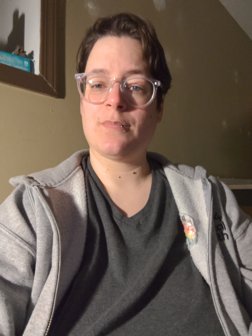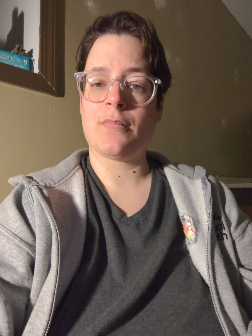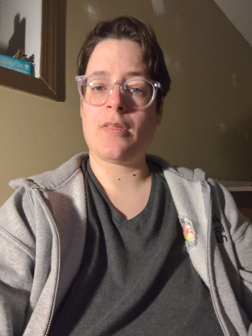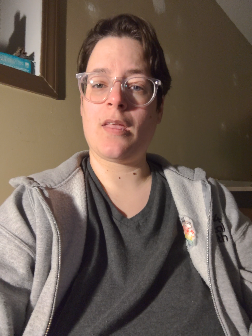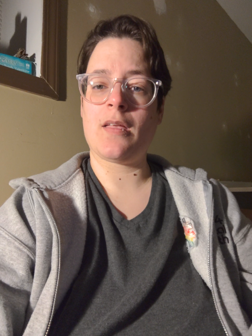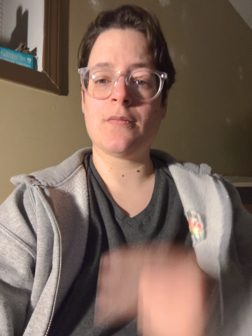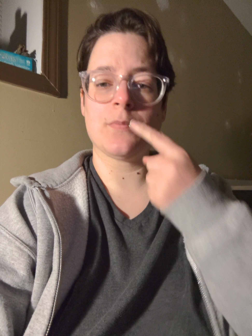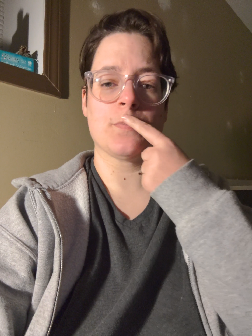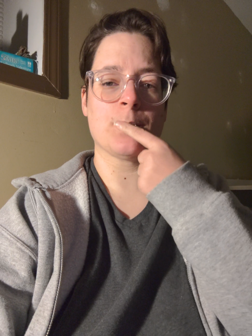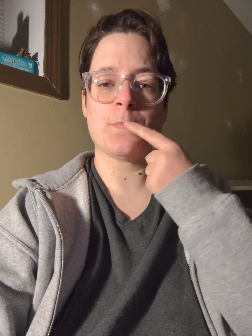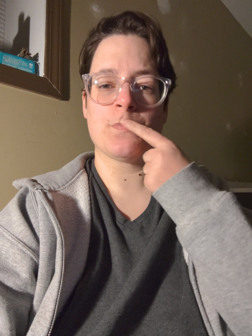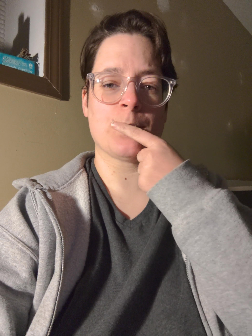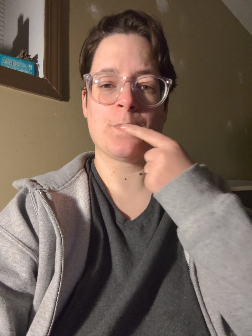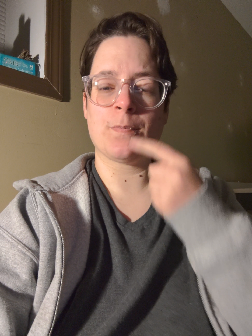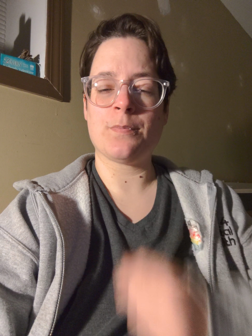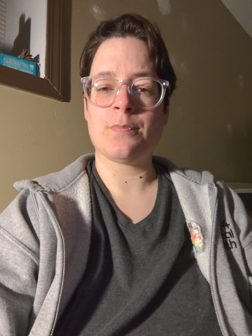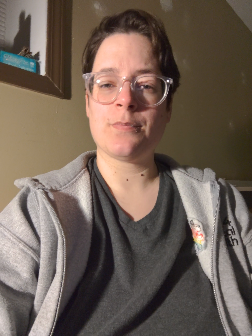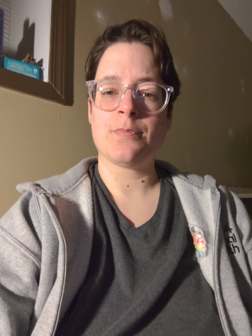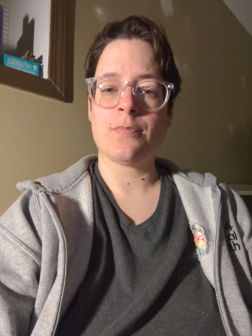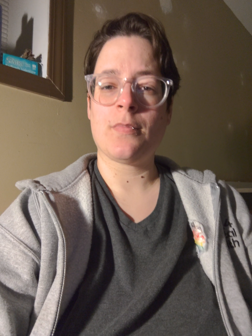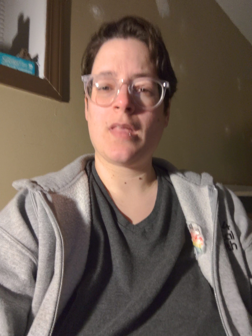lips